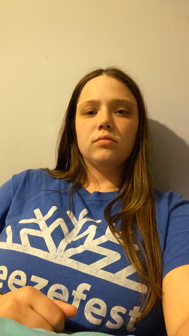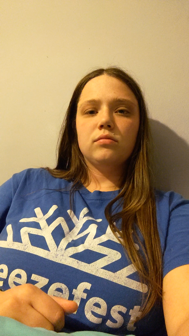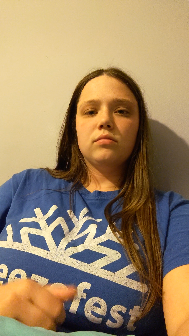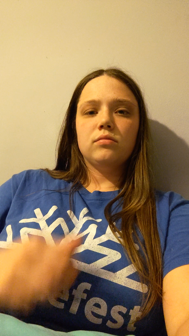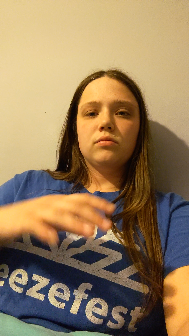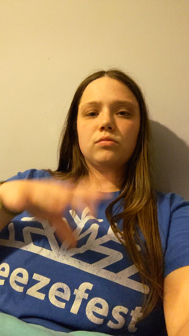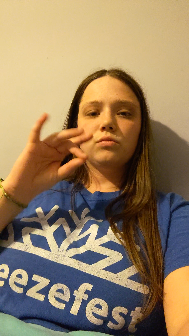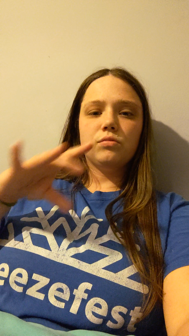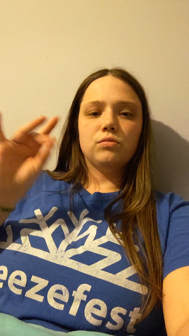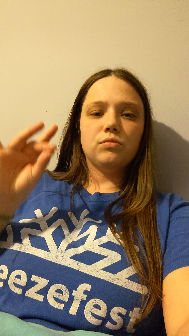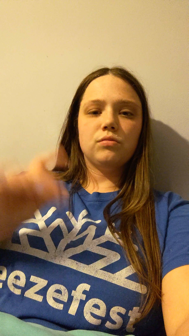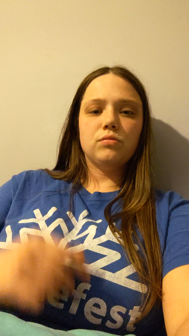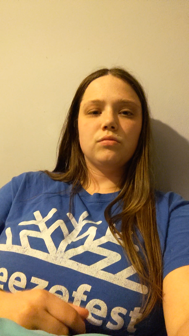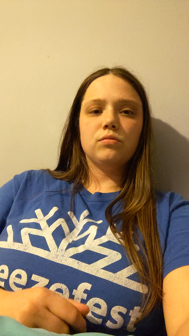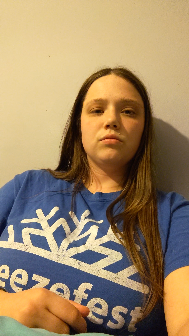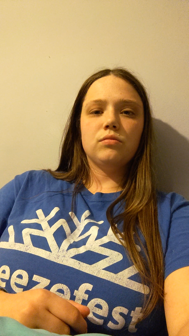choose